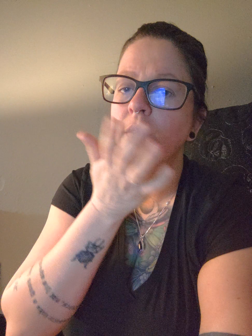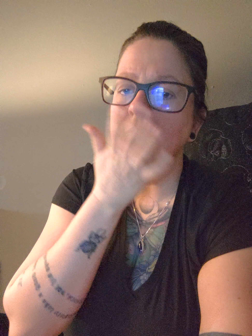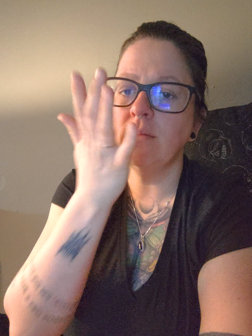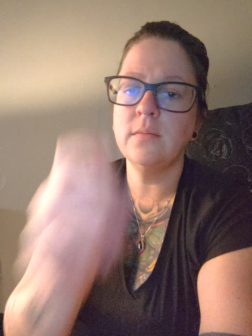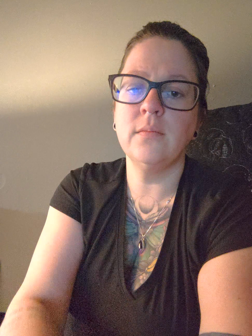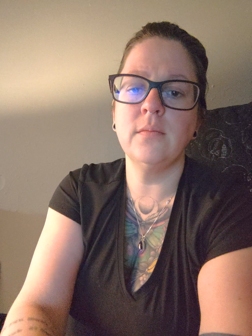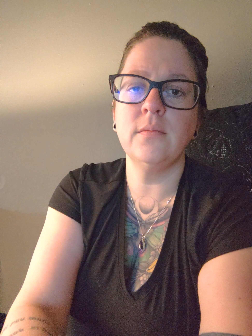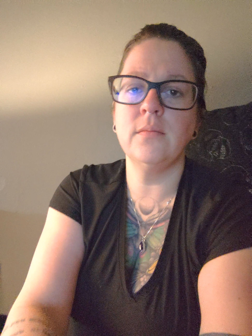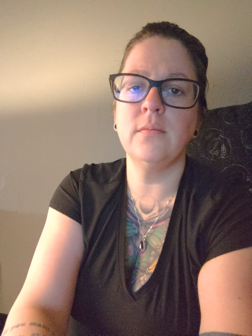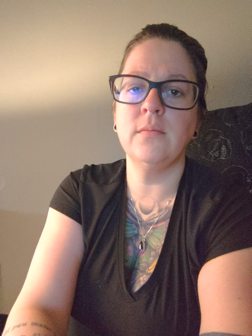grass